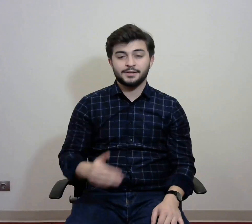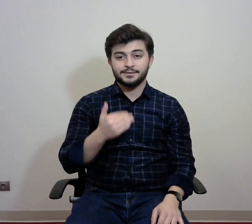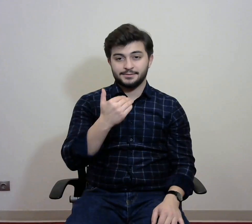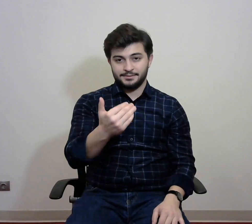siz